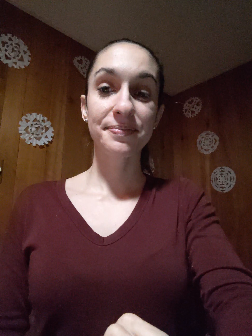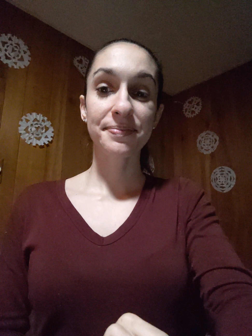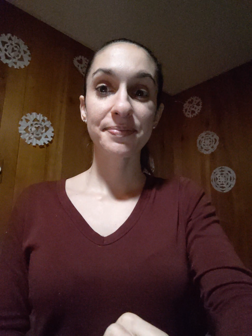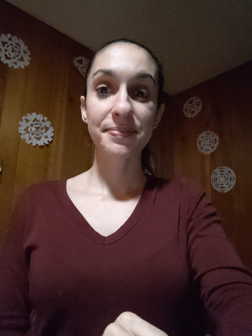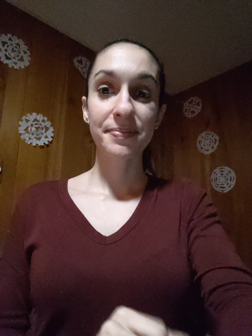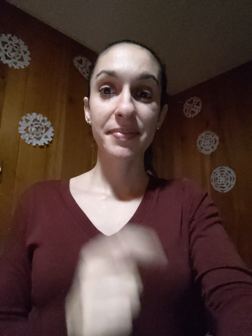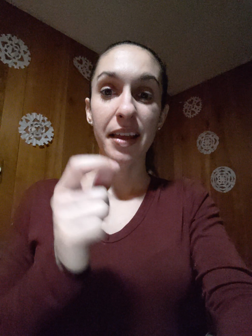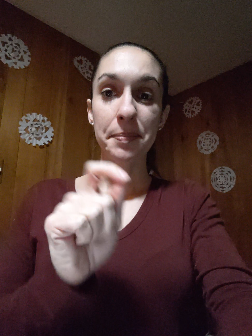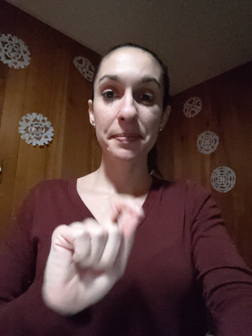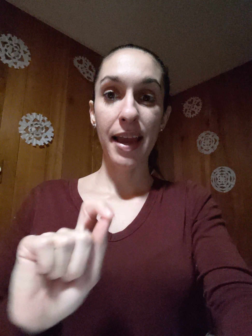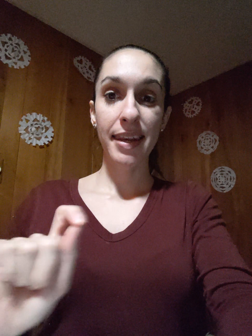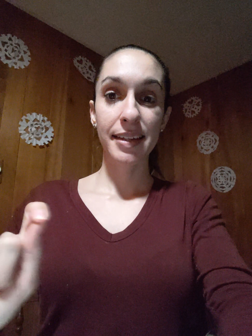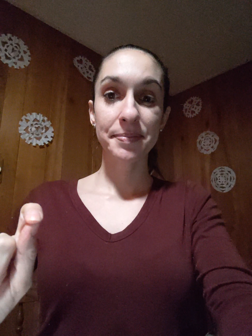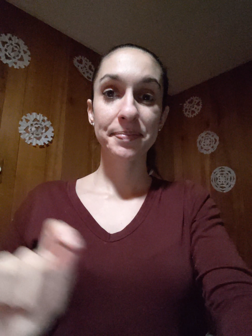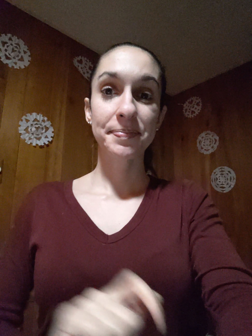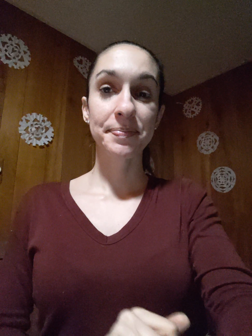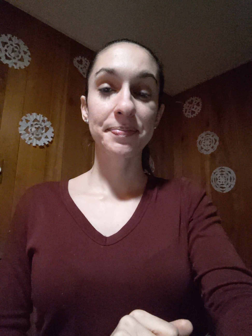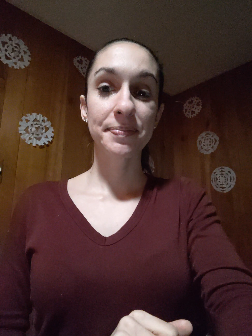pen